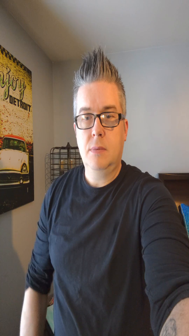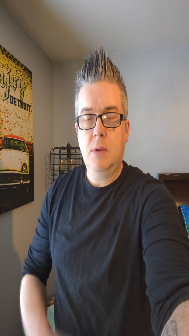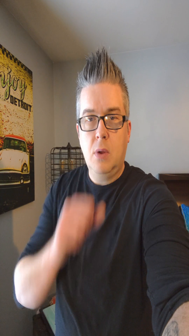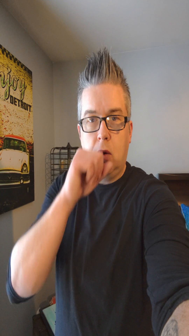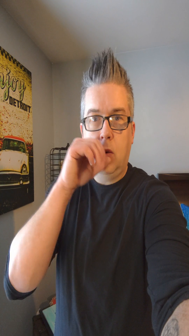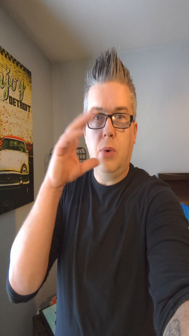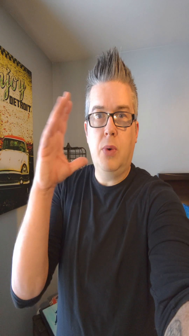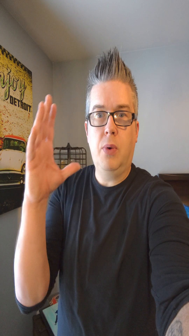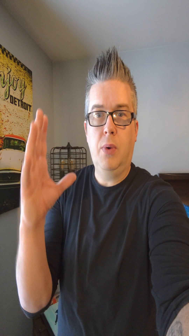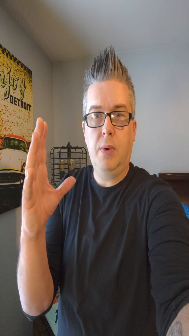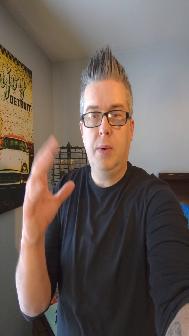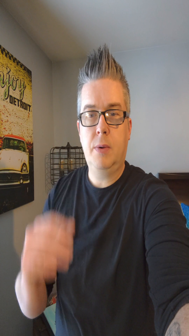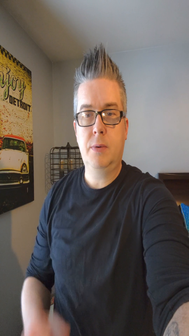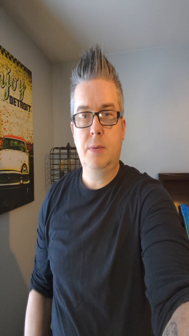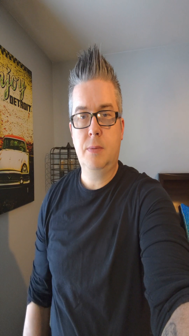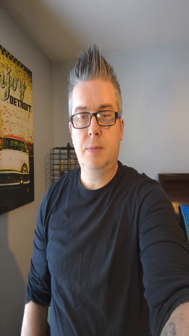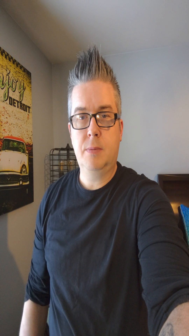balloon